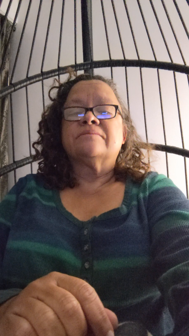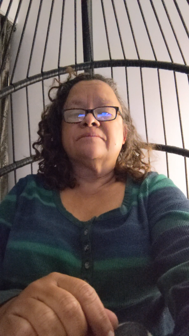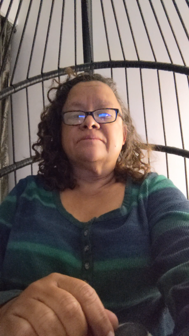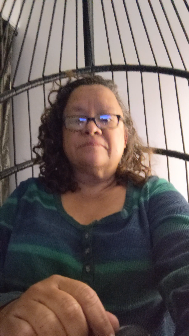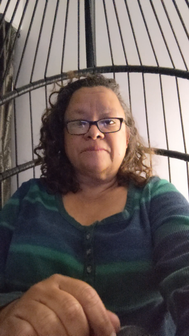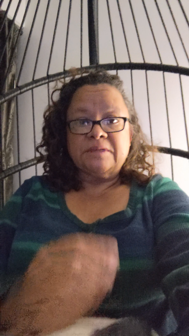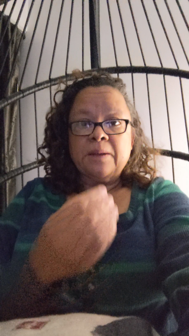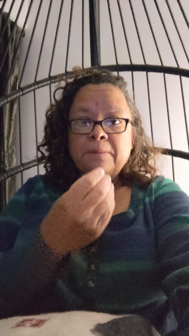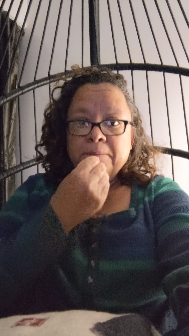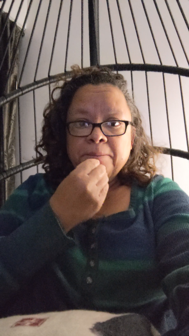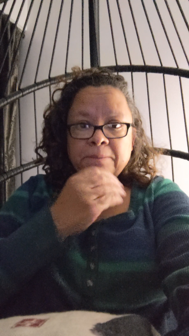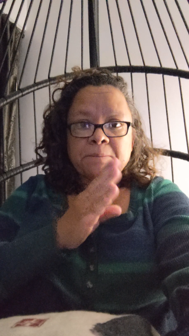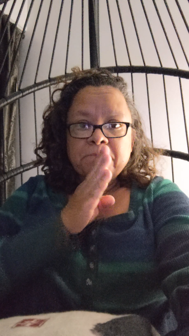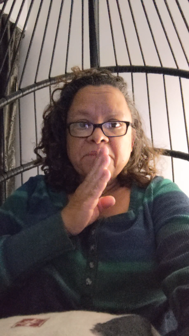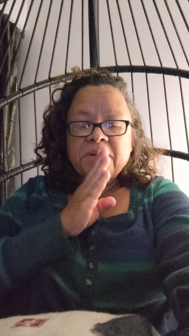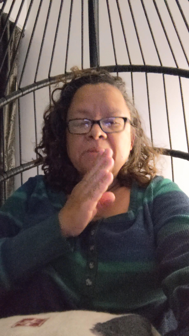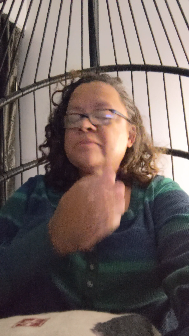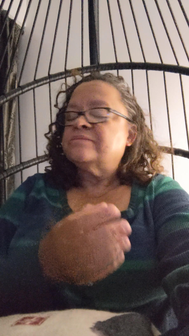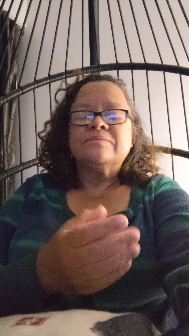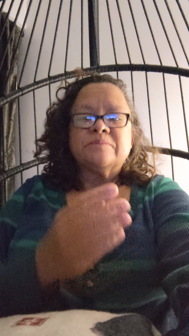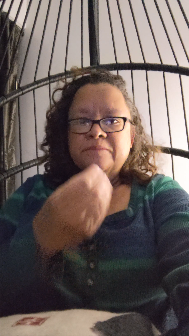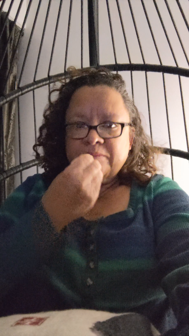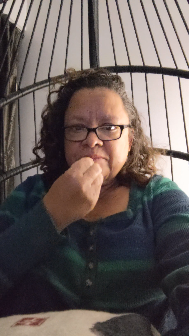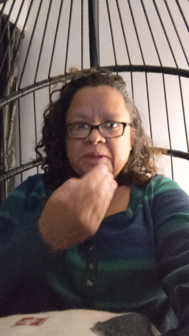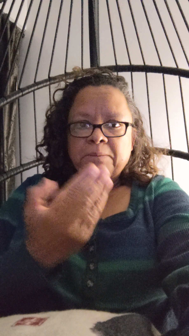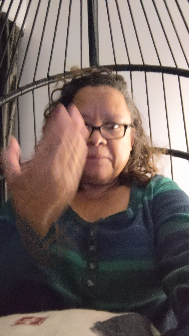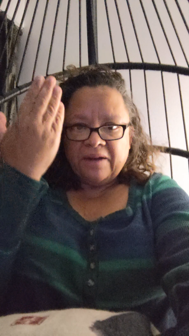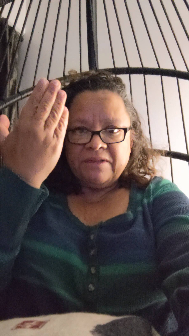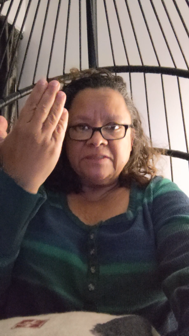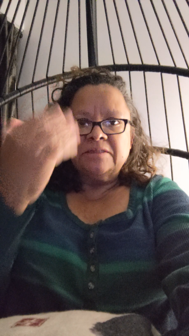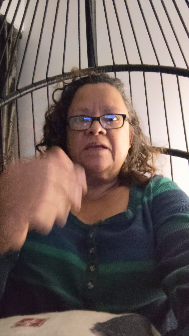breakfast